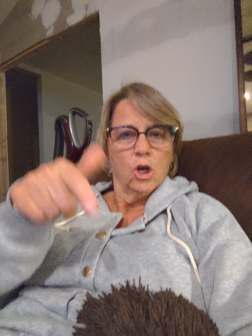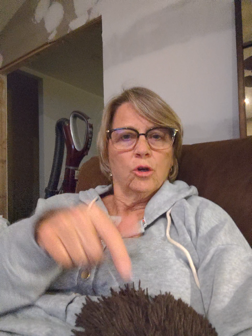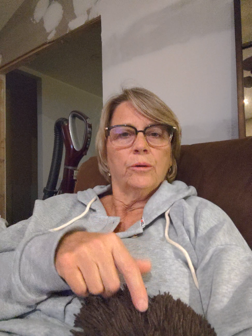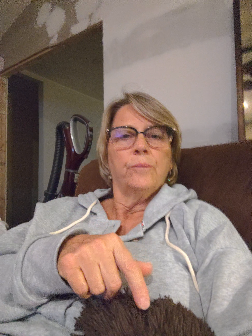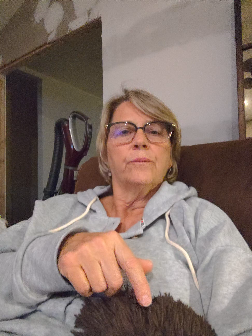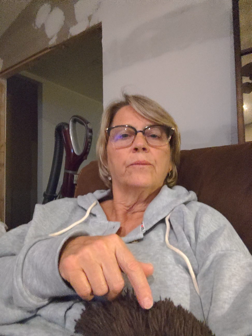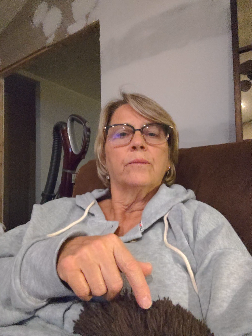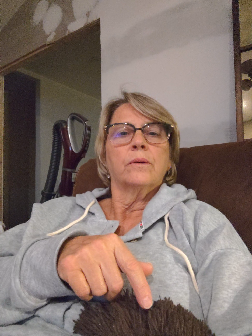later